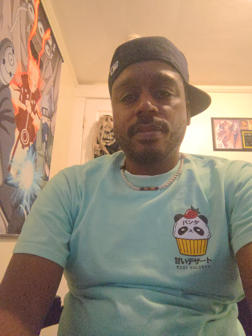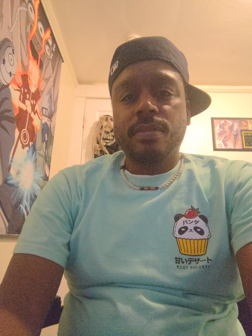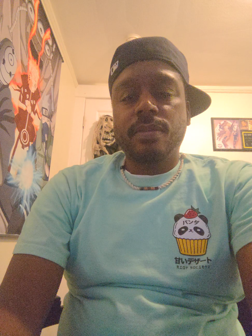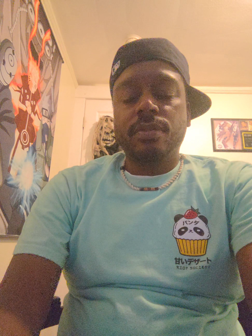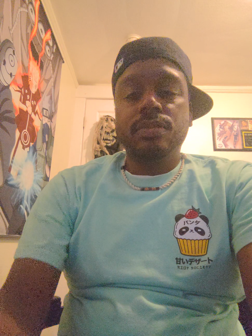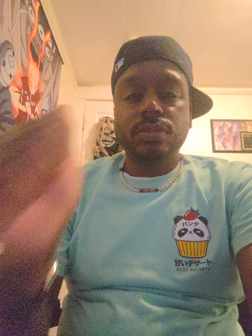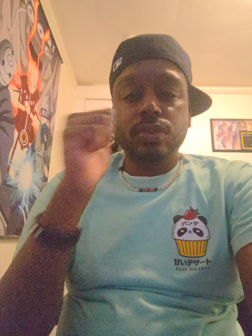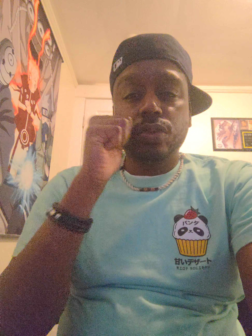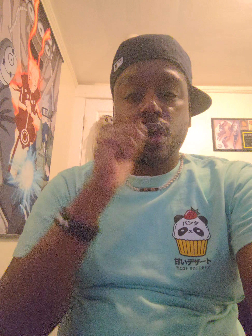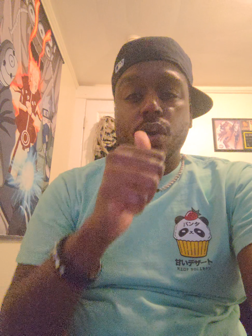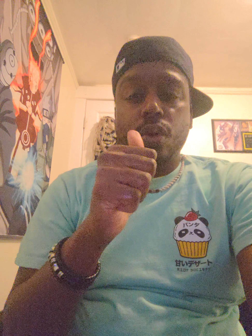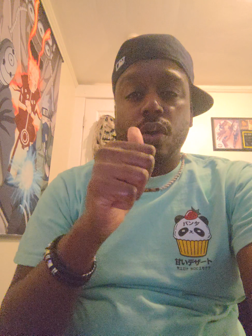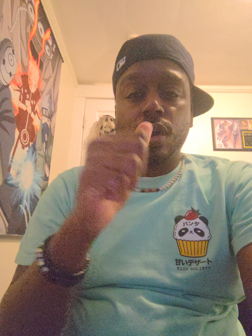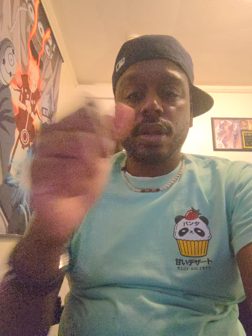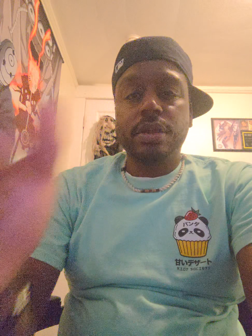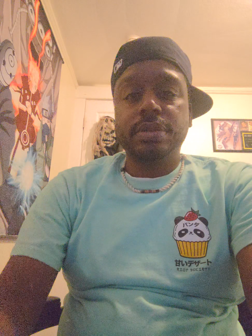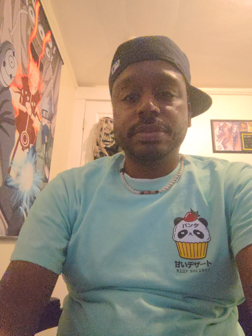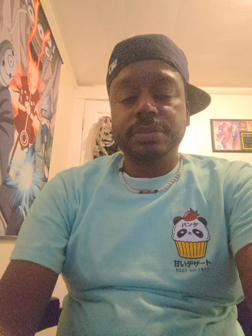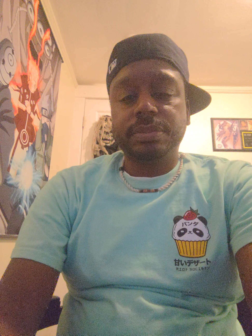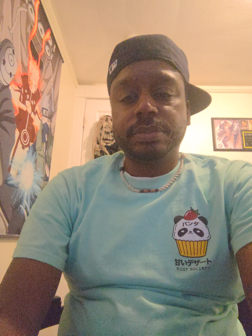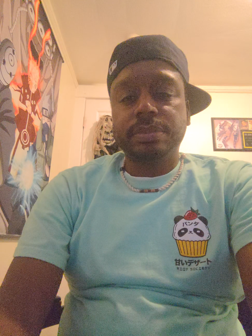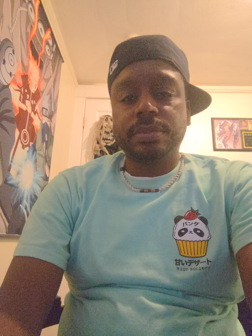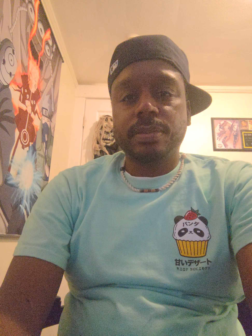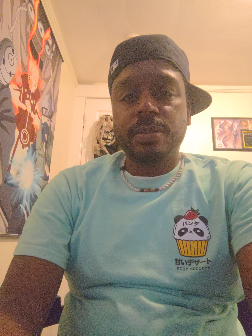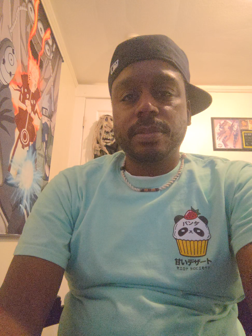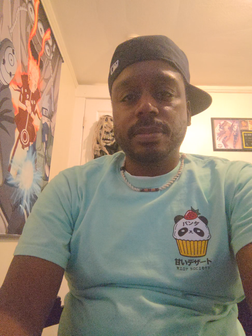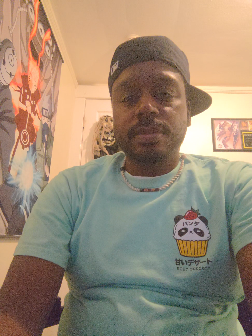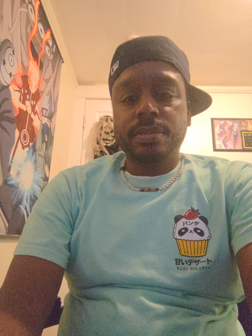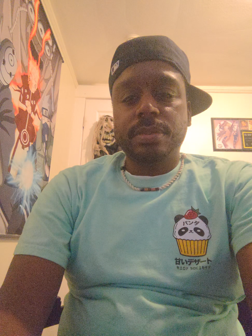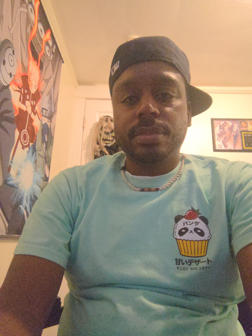girl